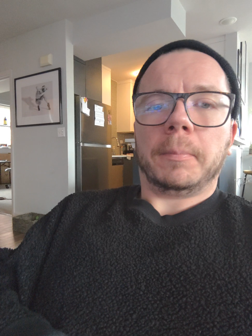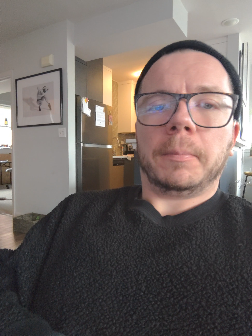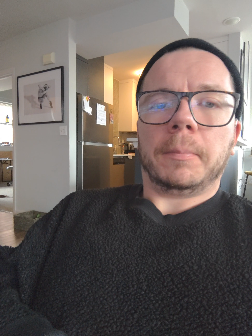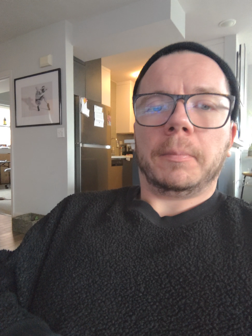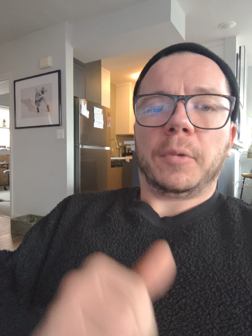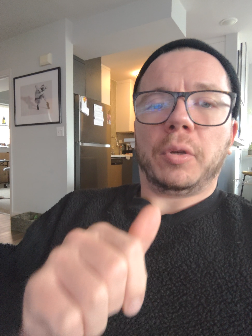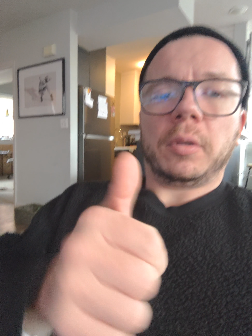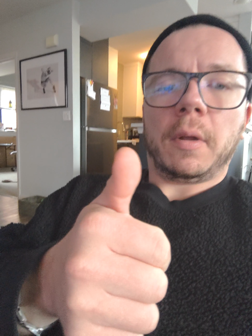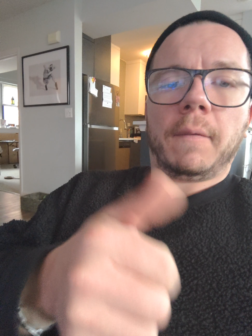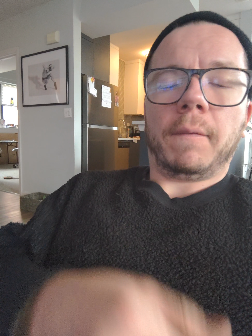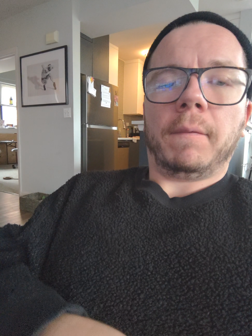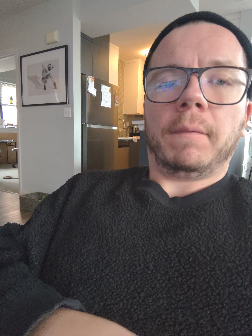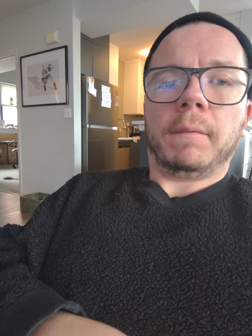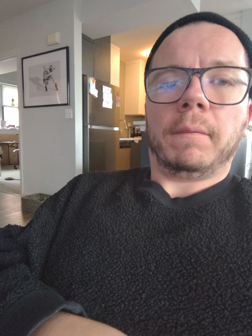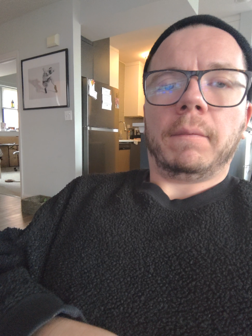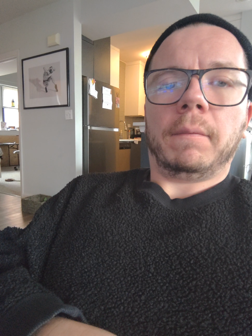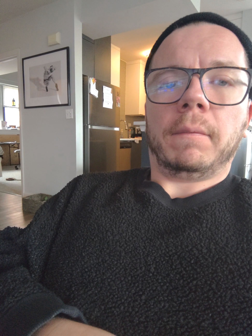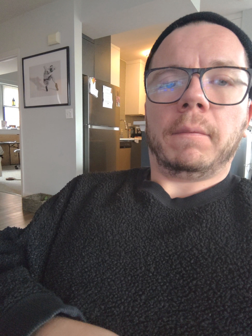yourself